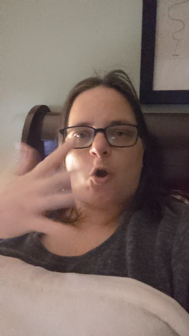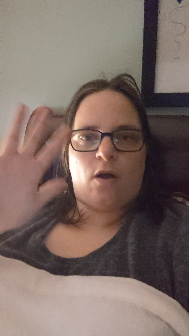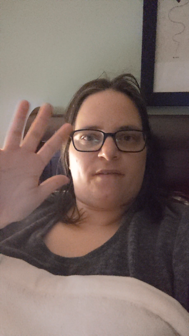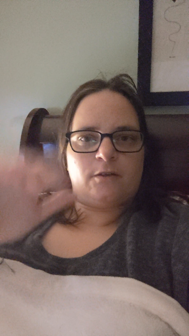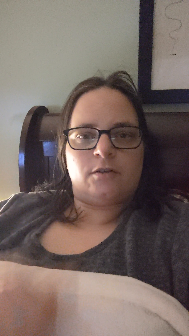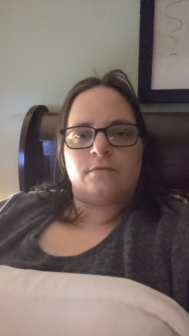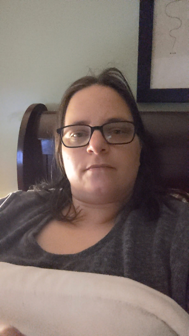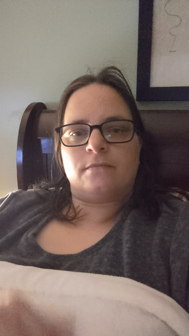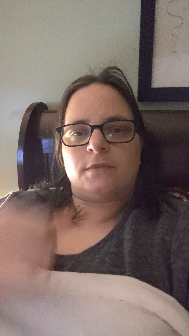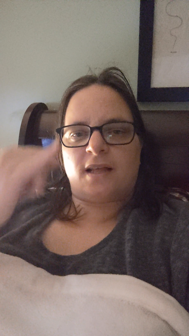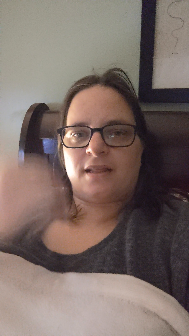last